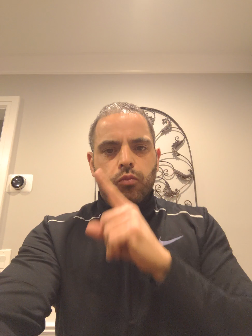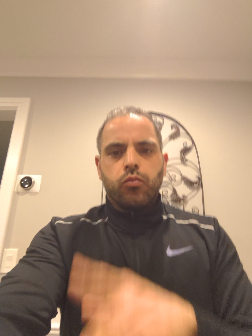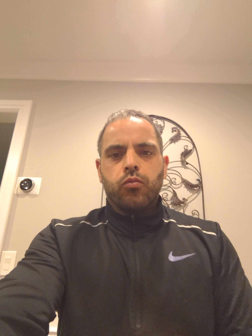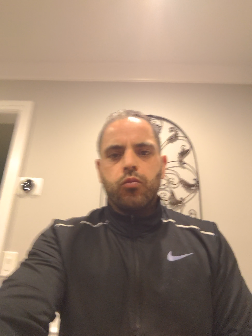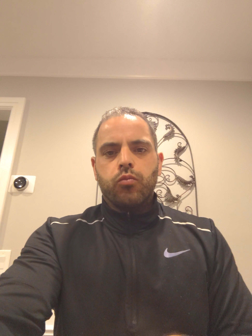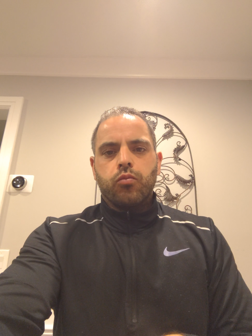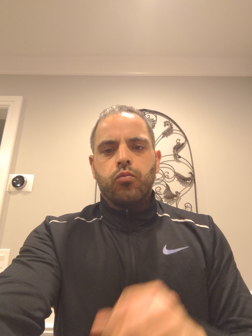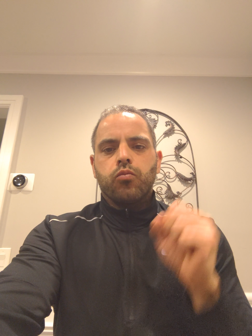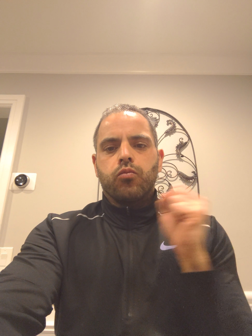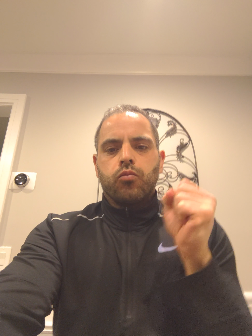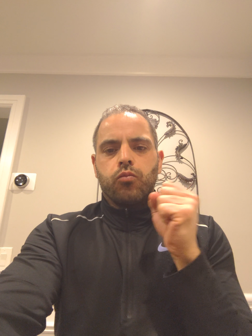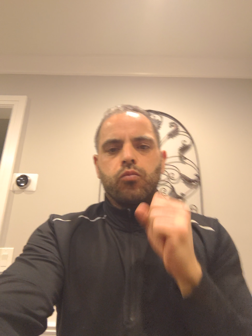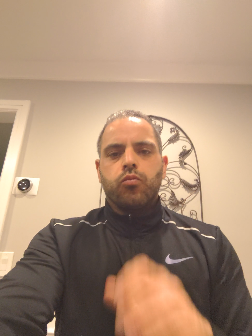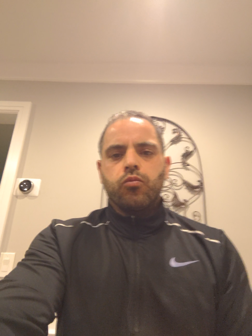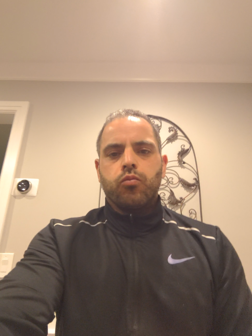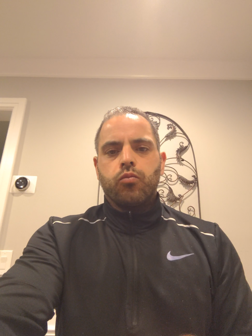refrigerator